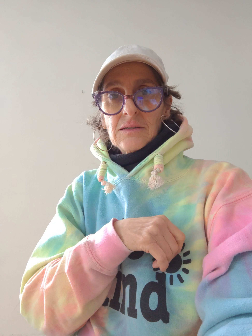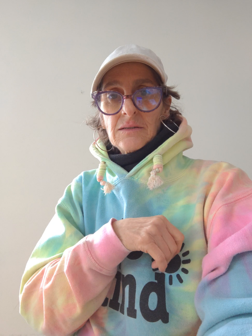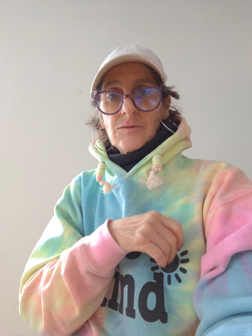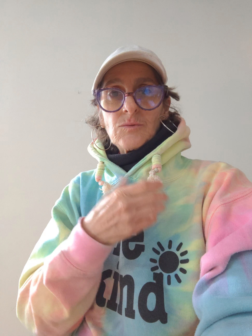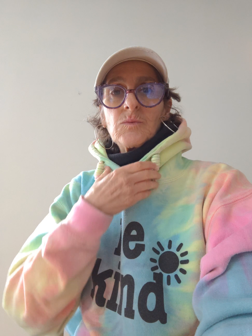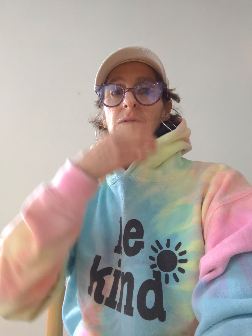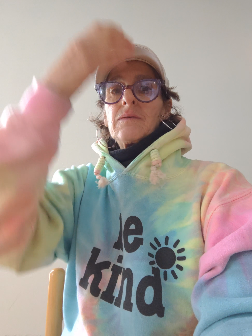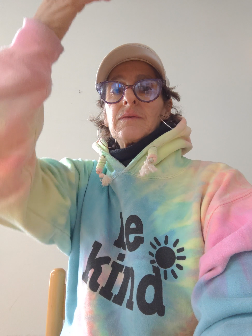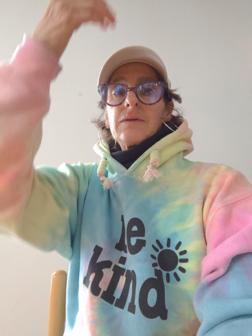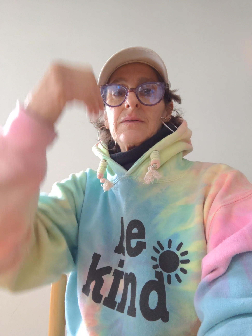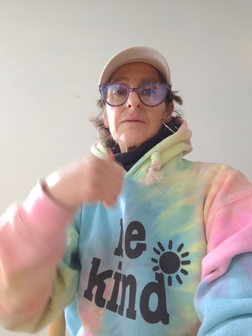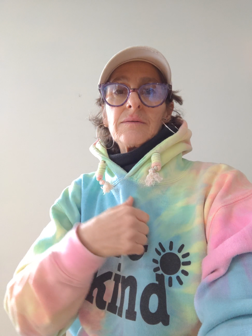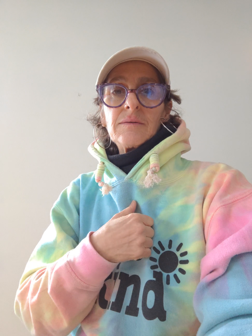giraffe